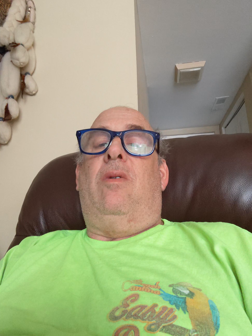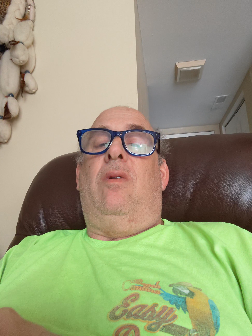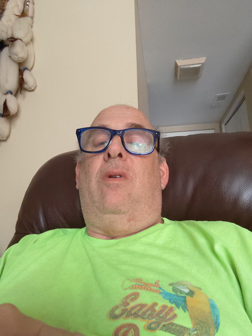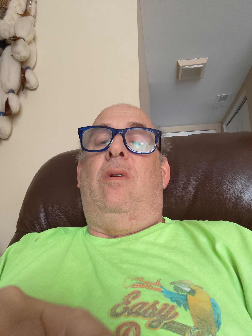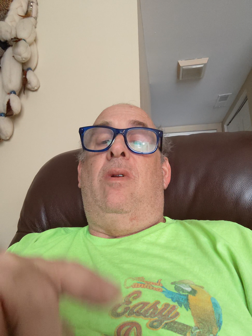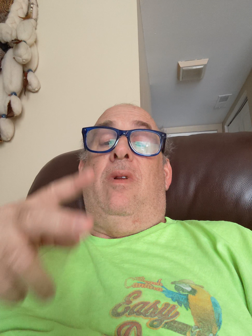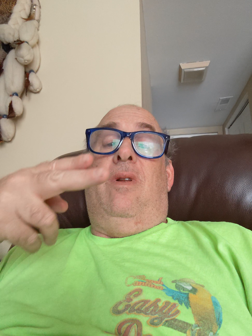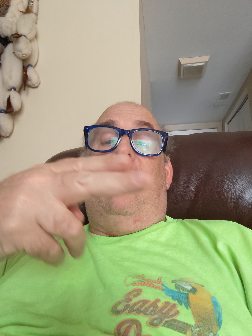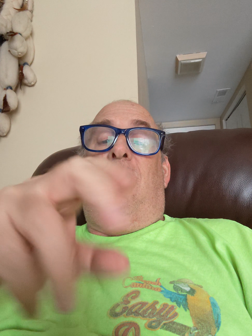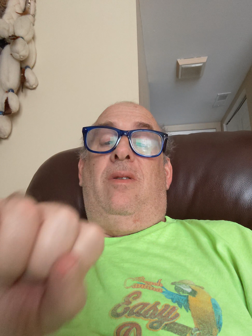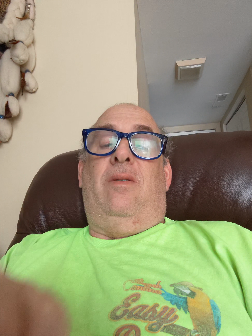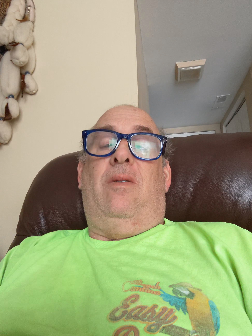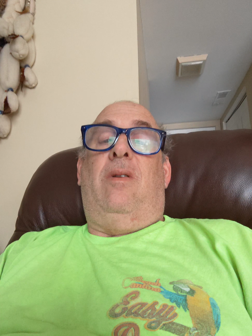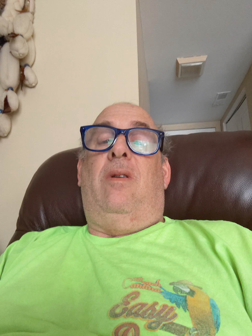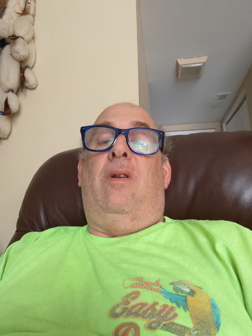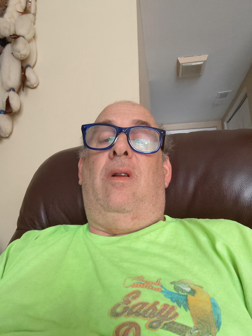scissors